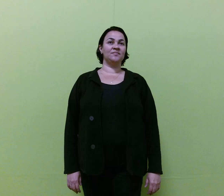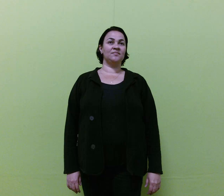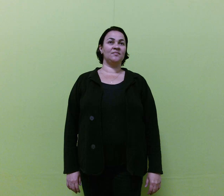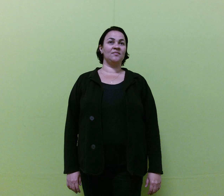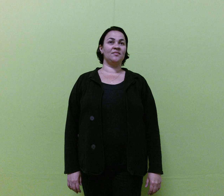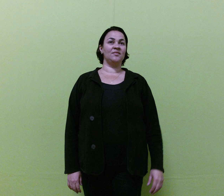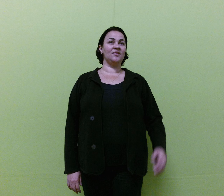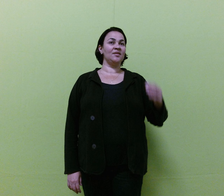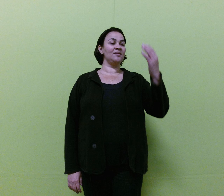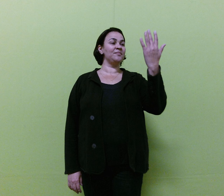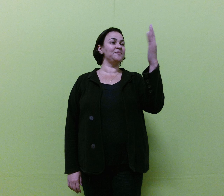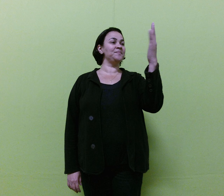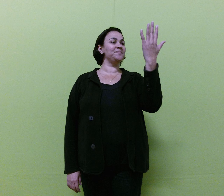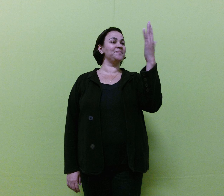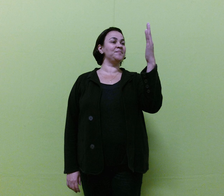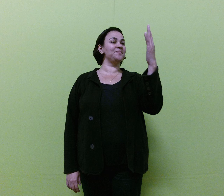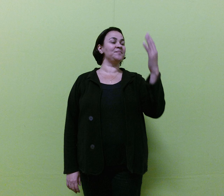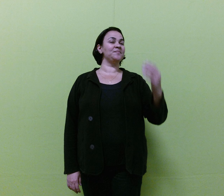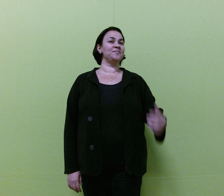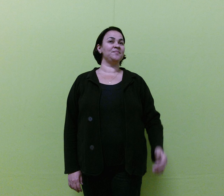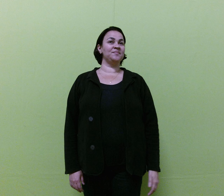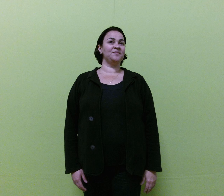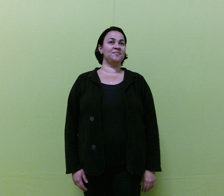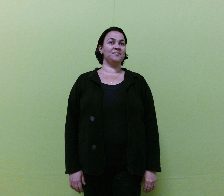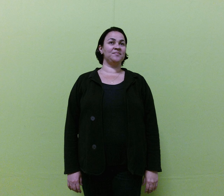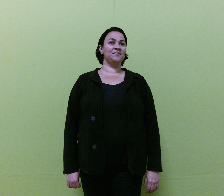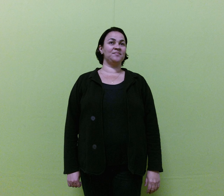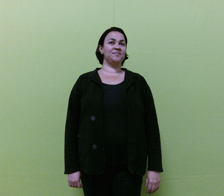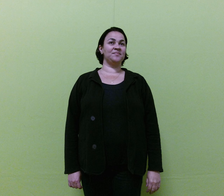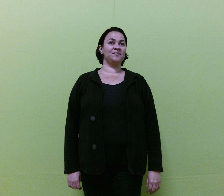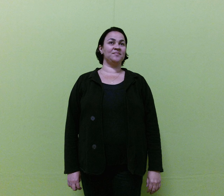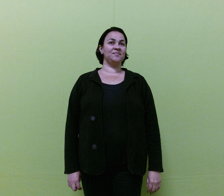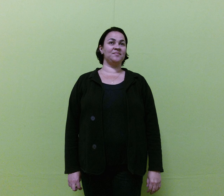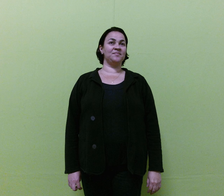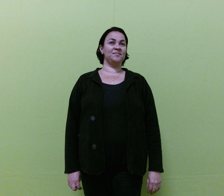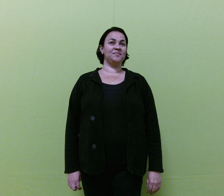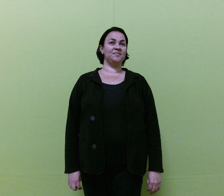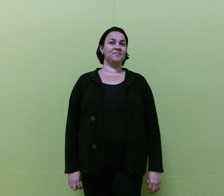espelho